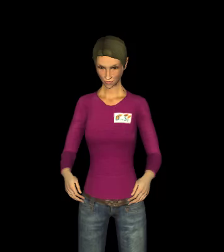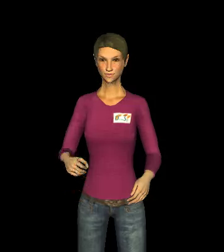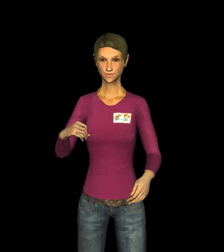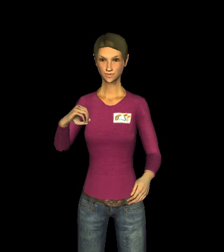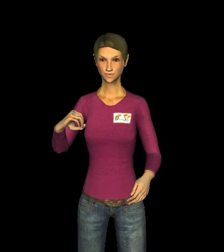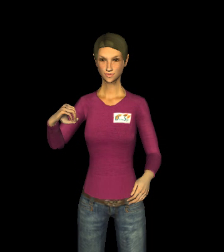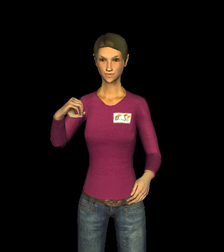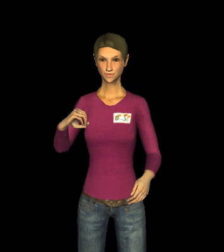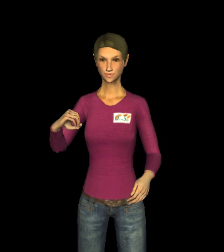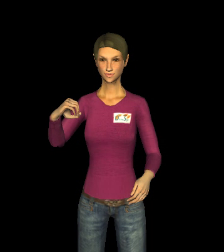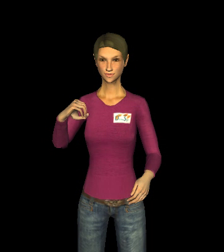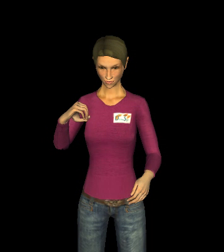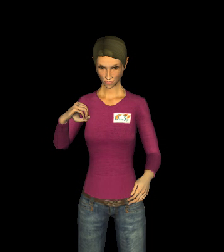أكتوبر